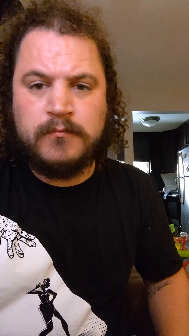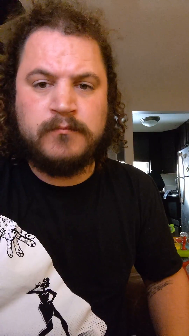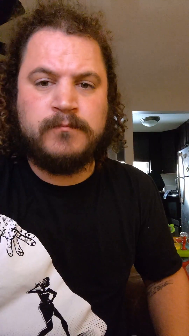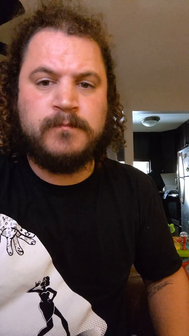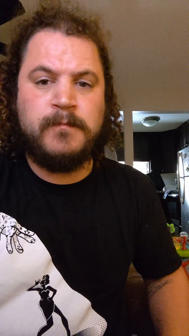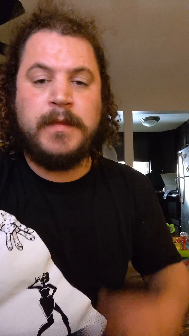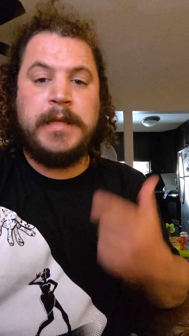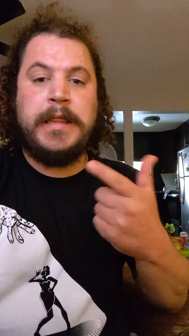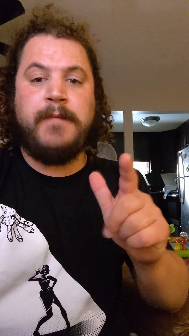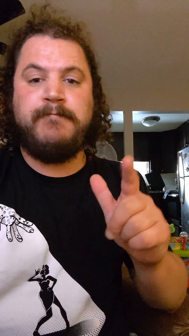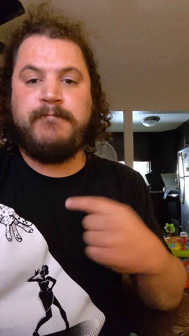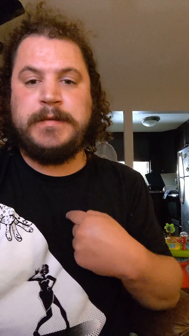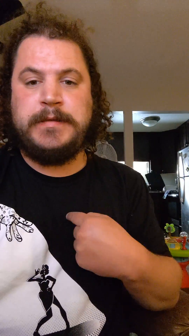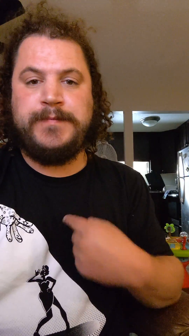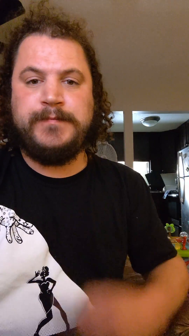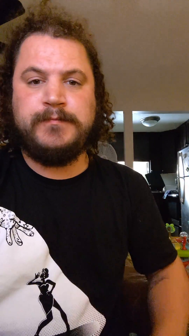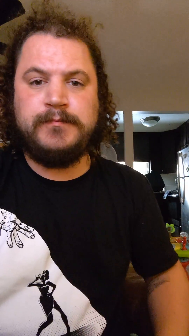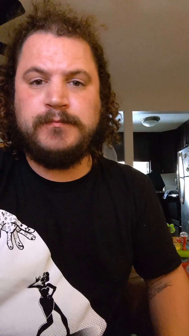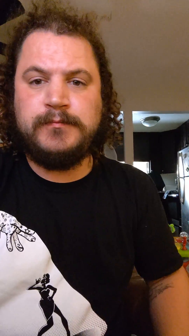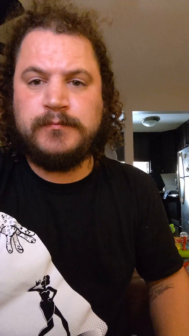let me